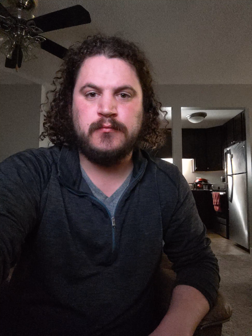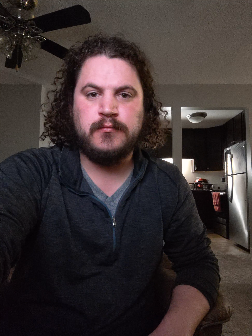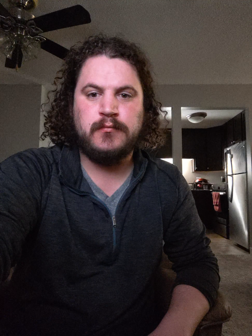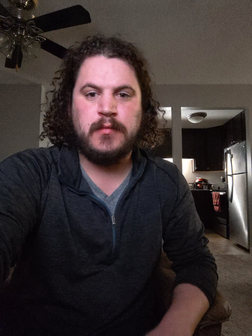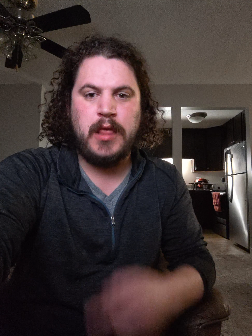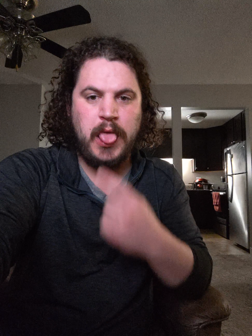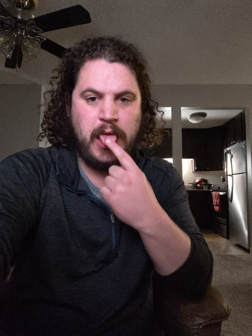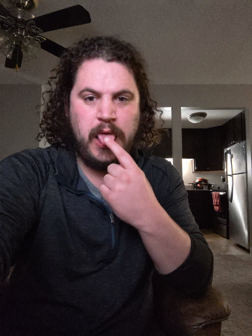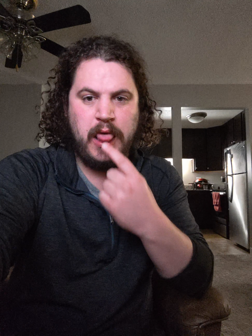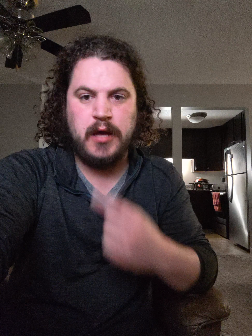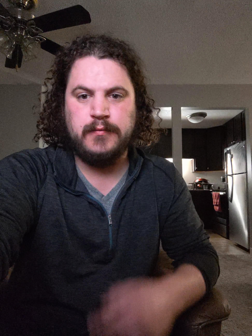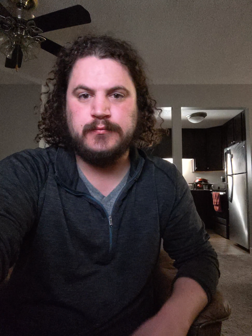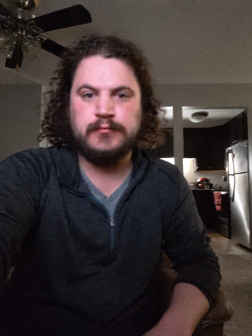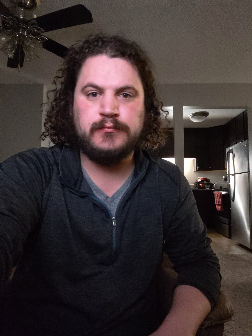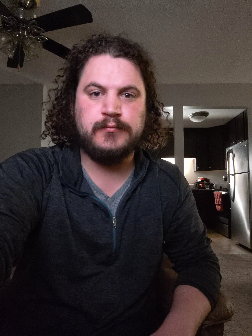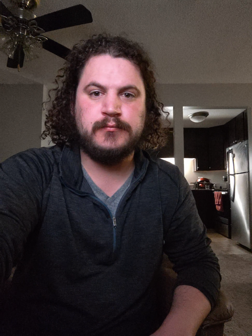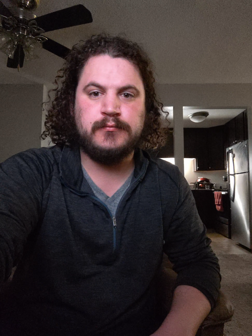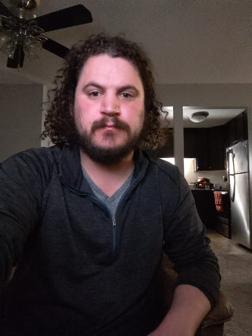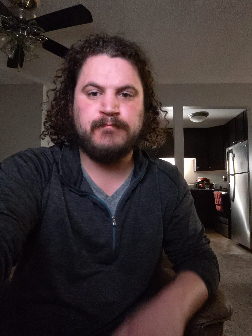tongue